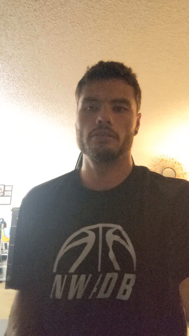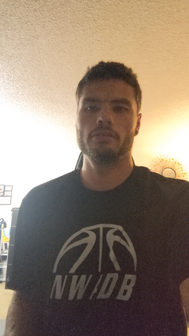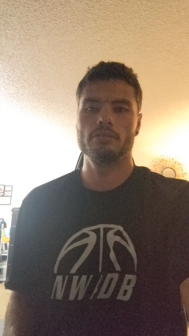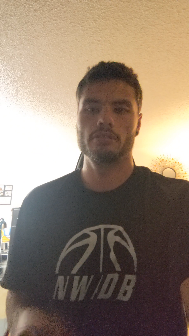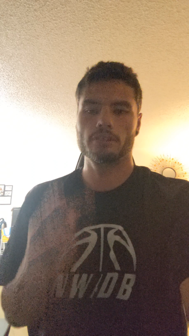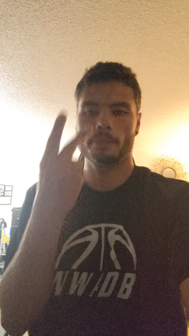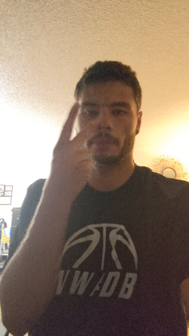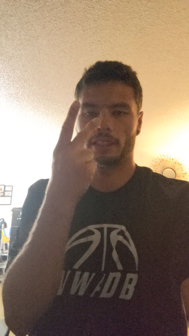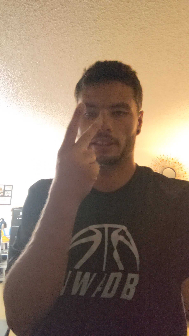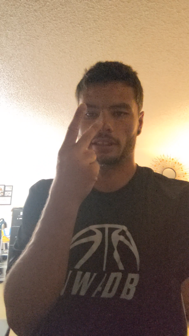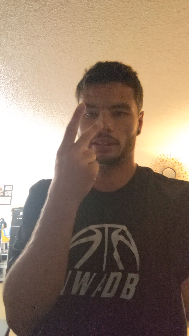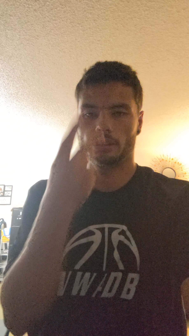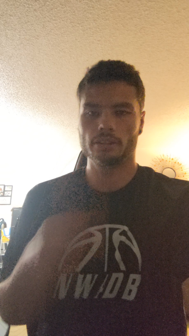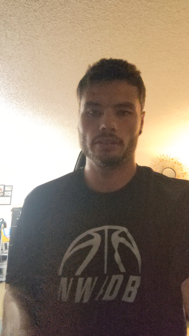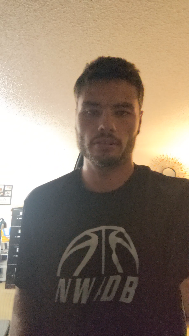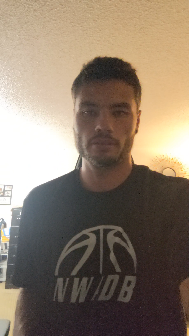penis